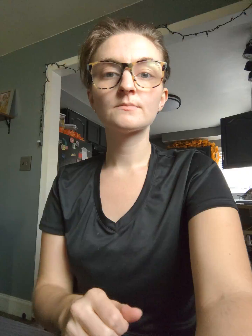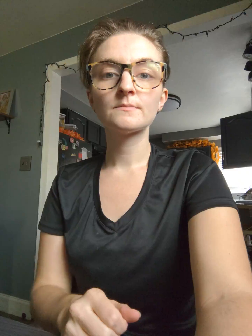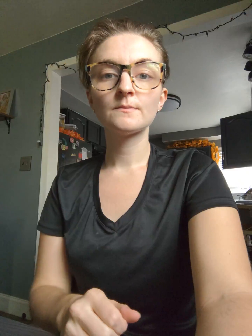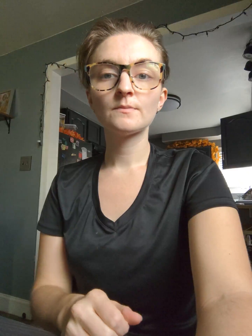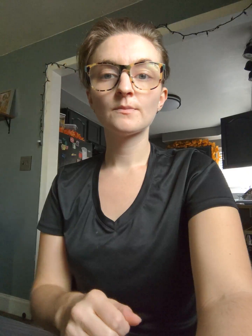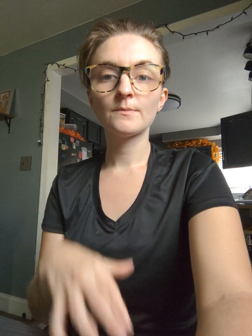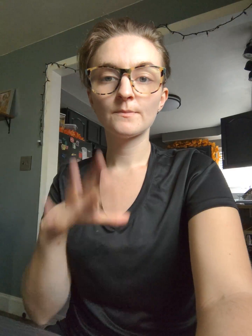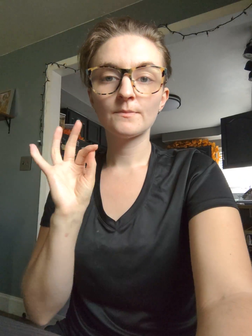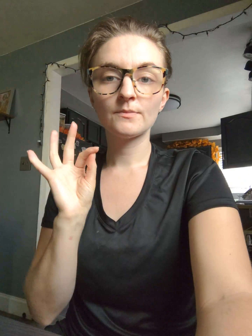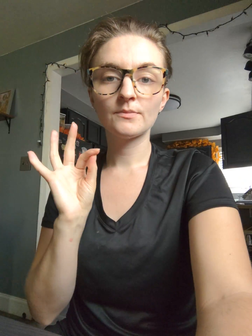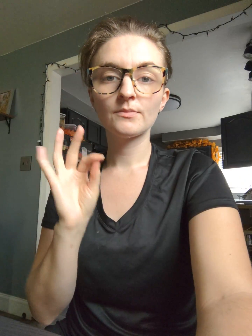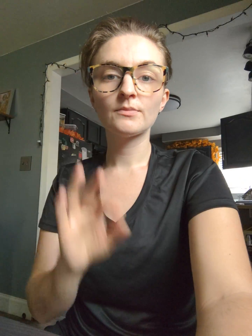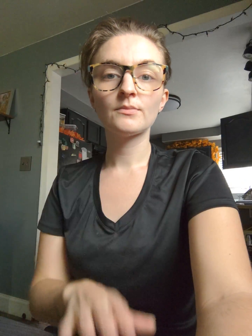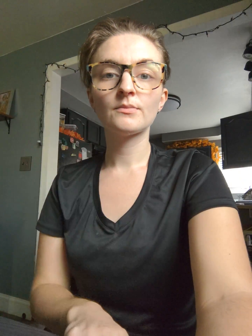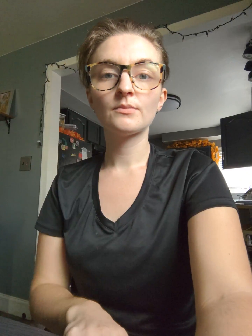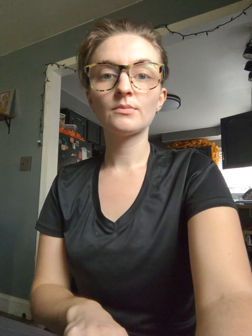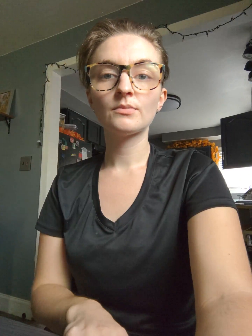pick